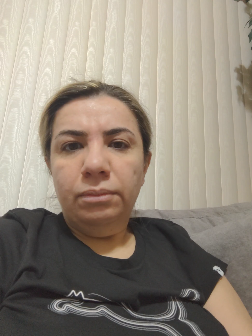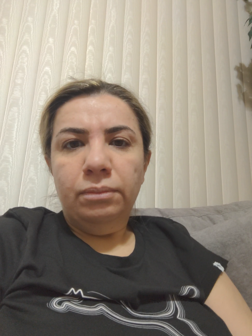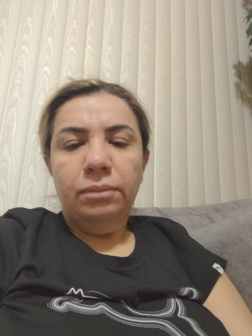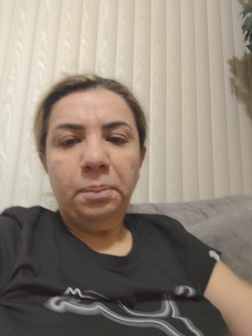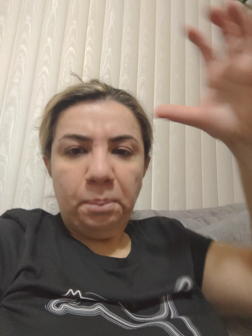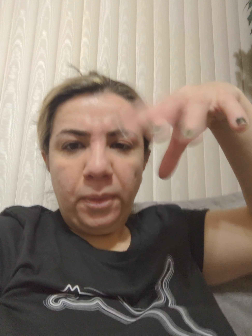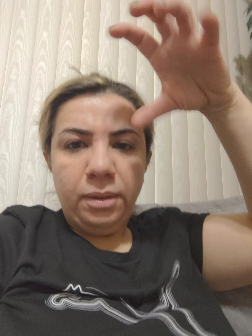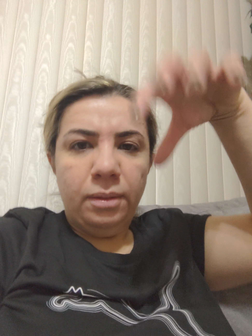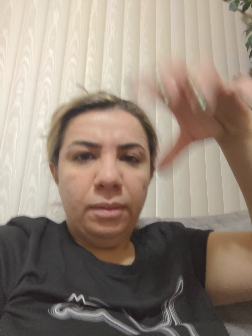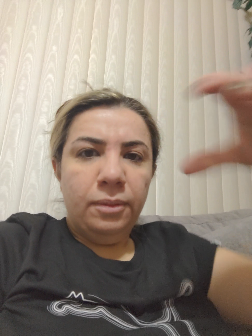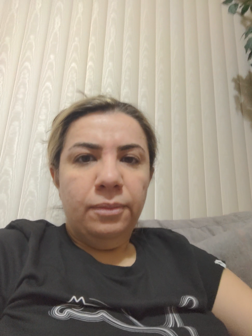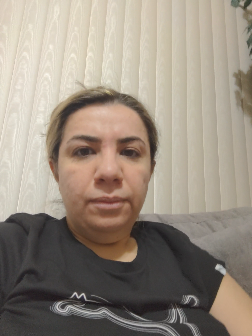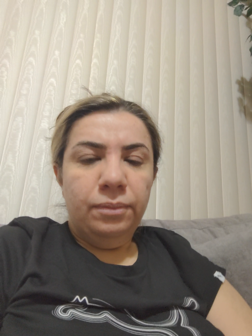rain